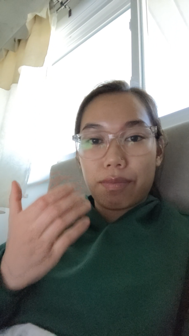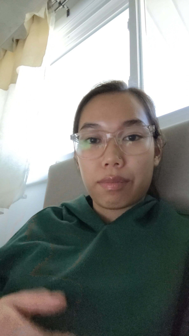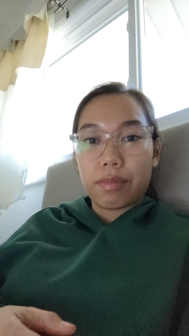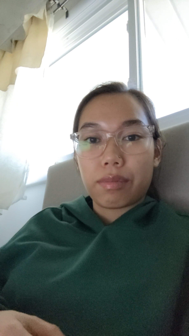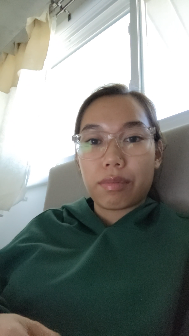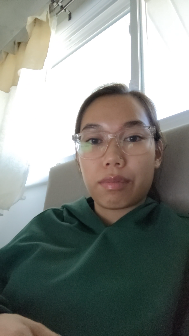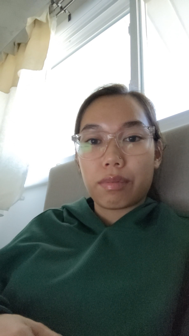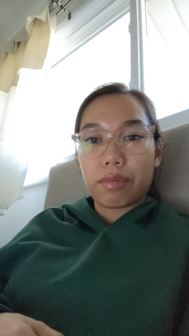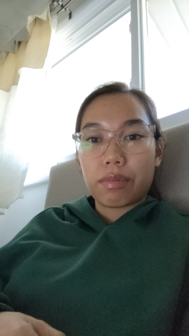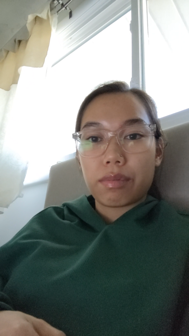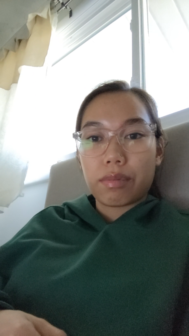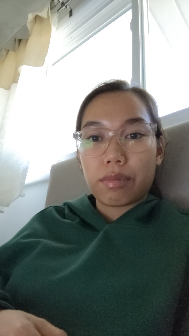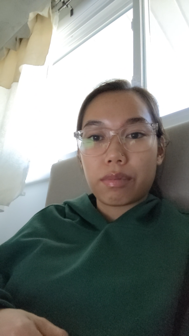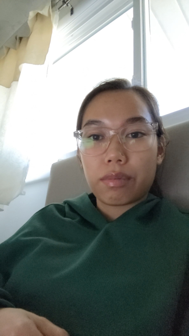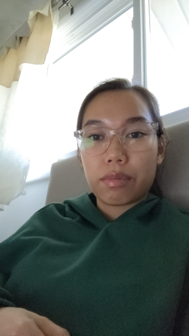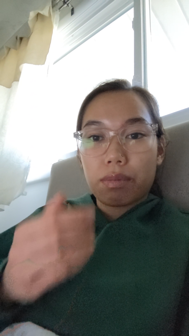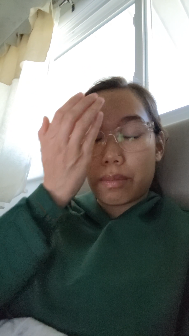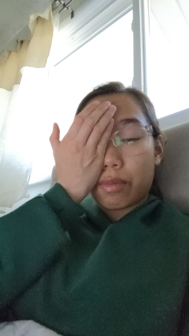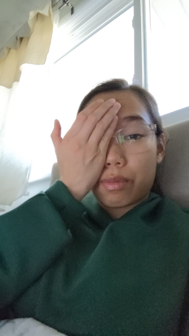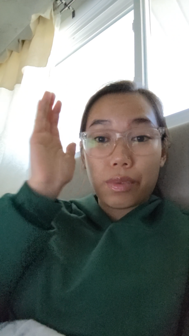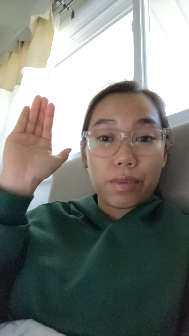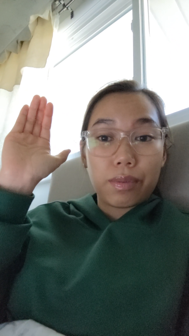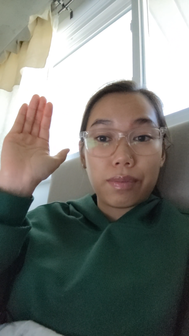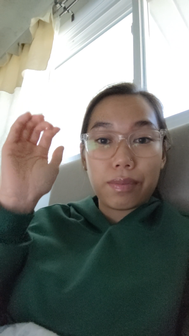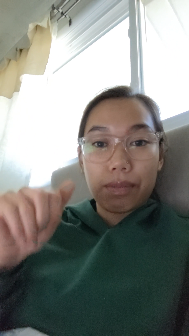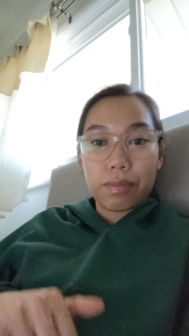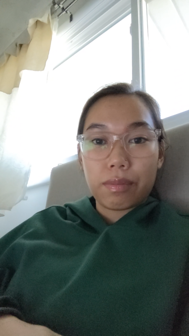peekaboo